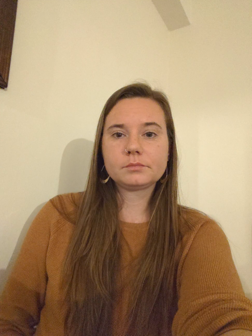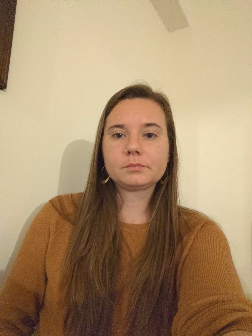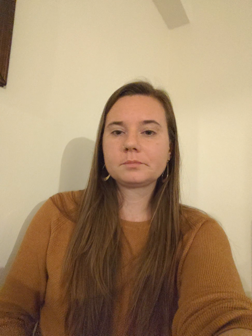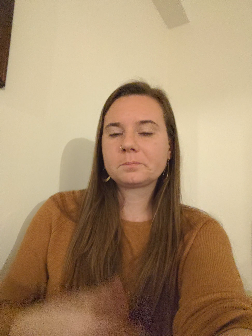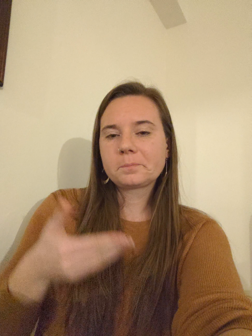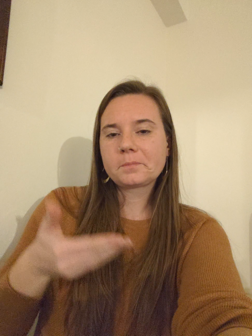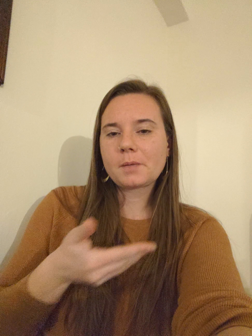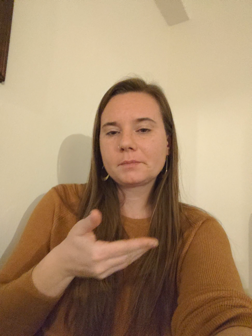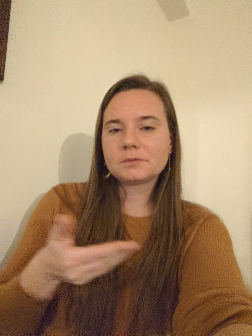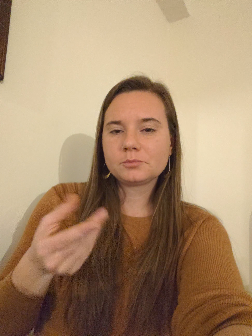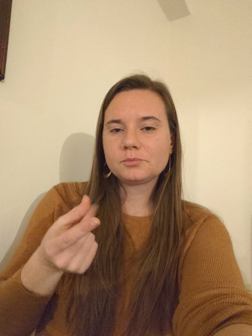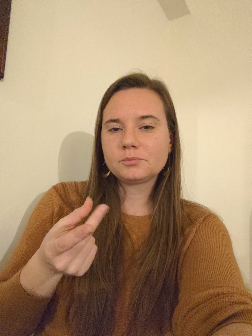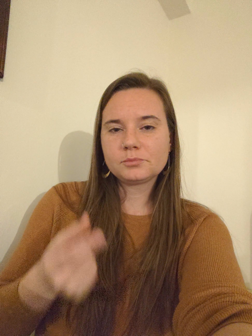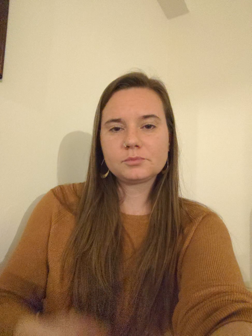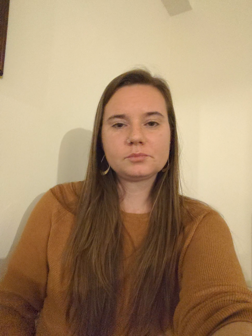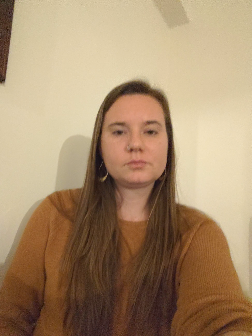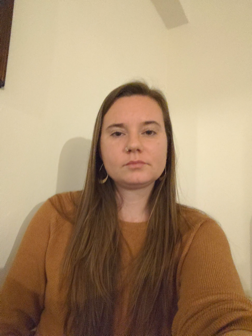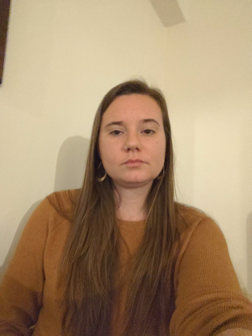puppy